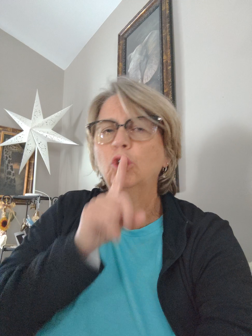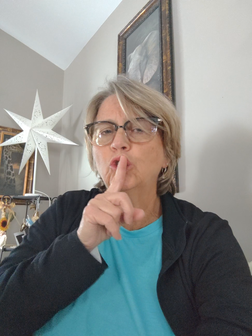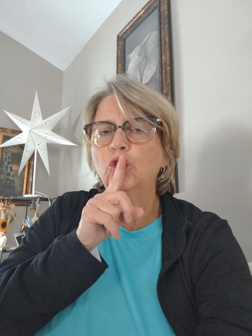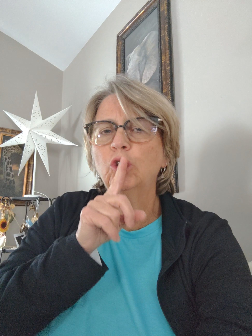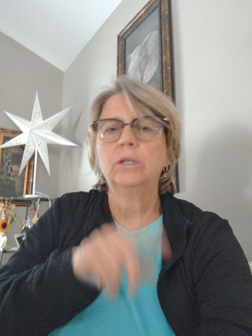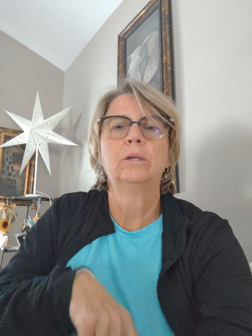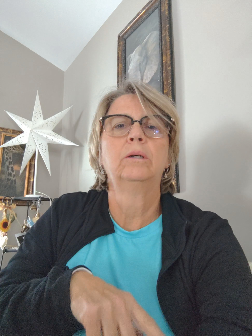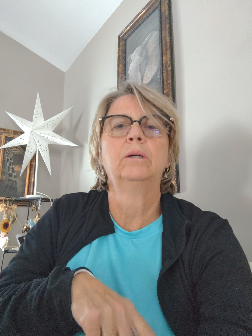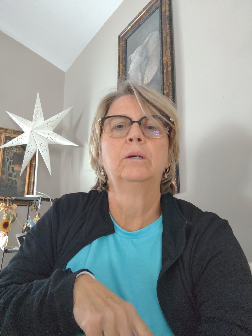shhh